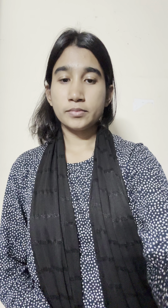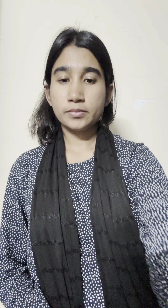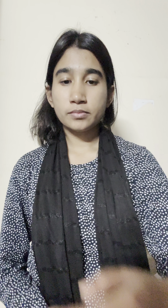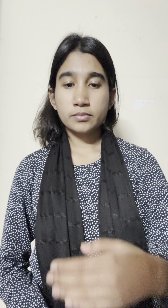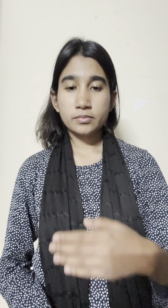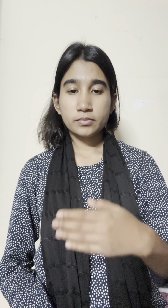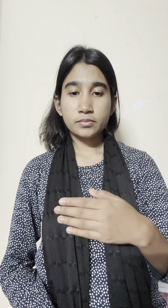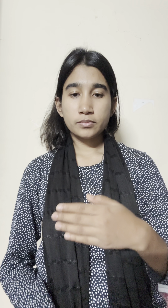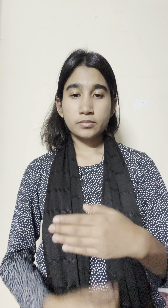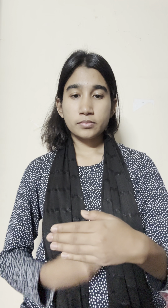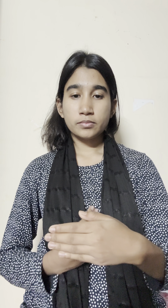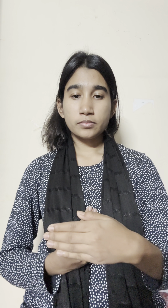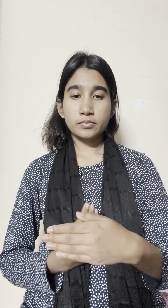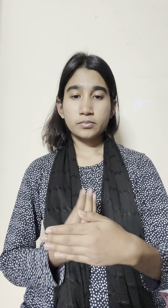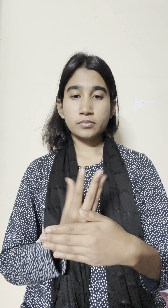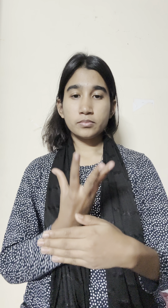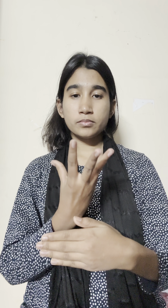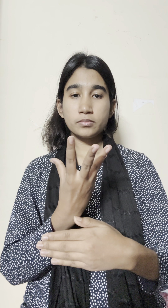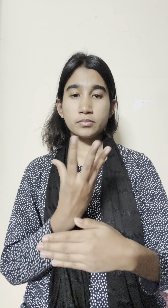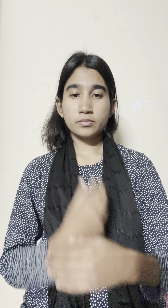ফুল